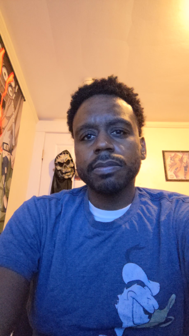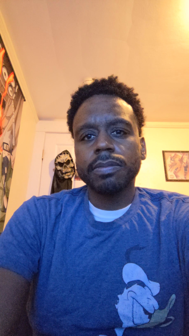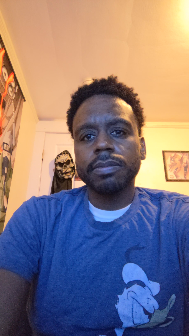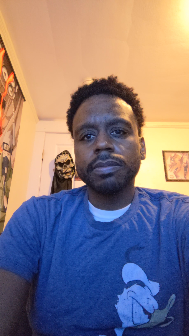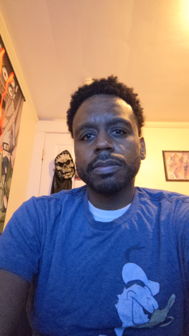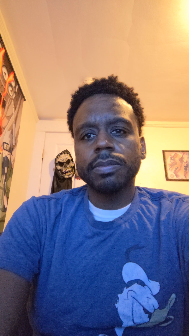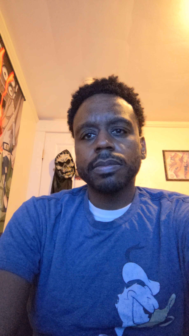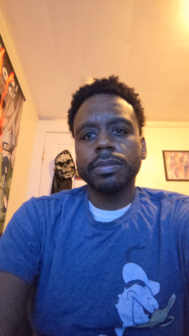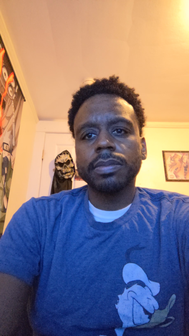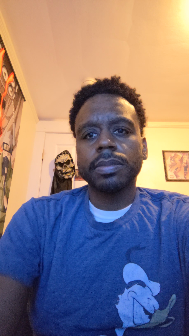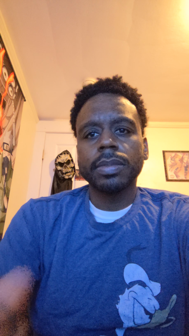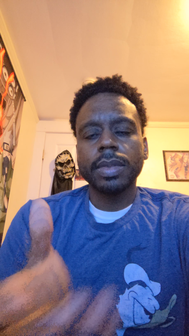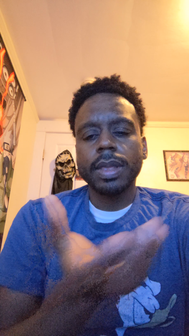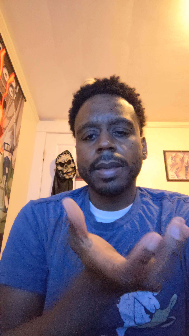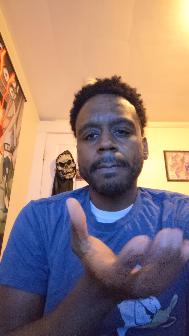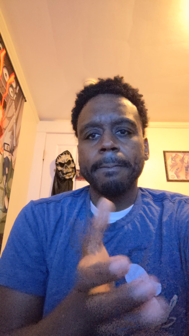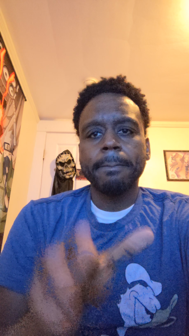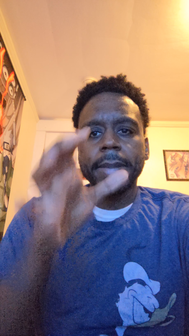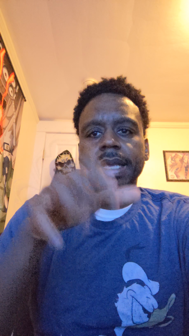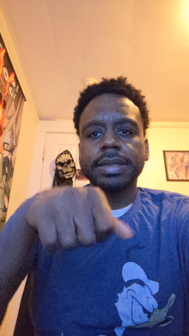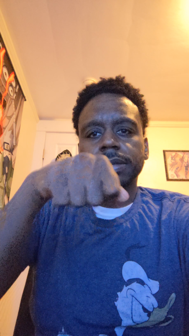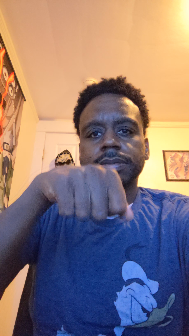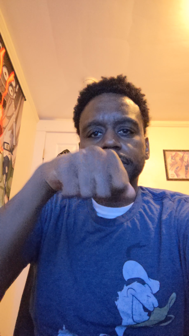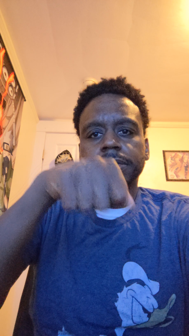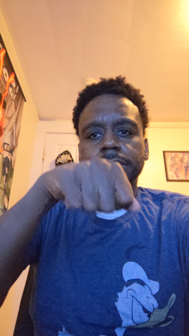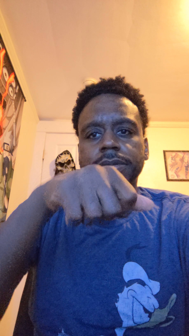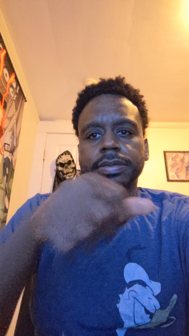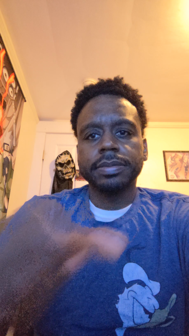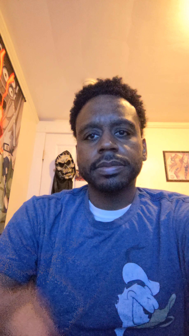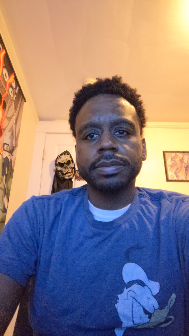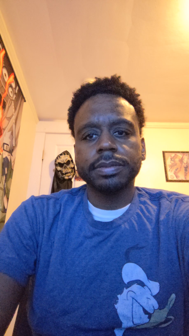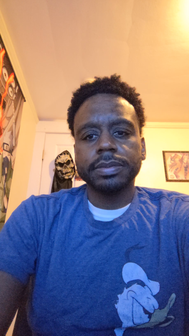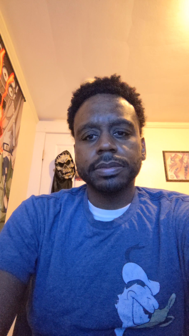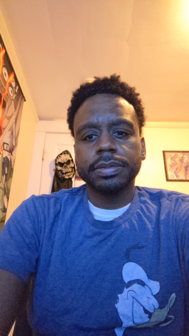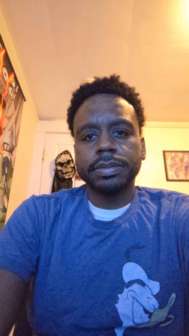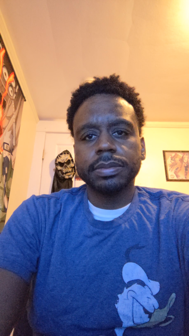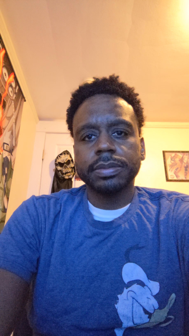bucket